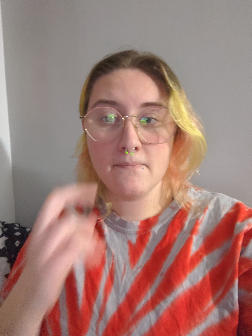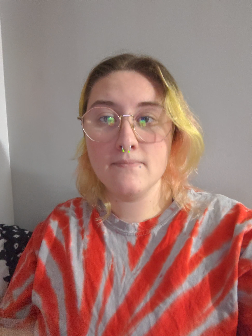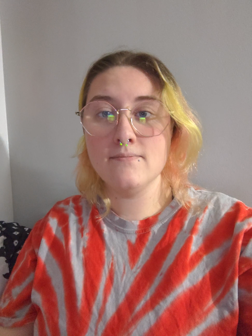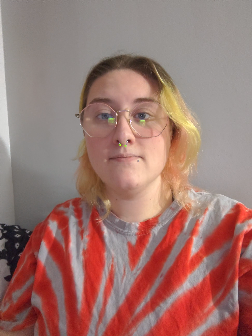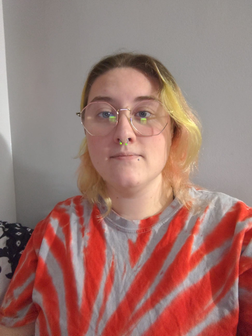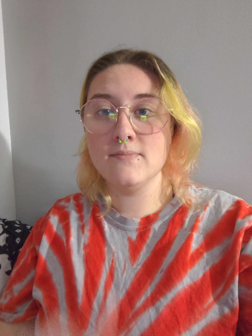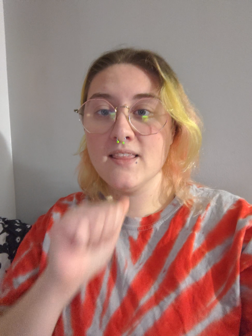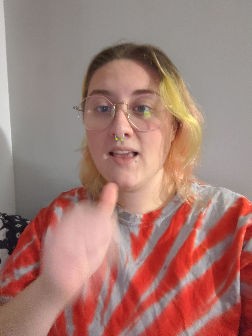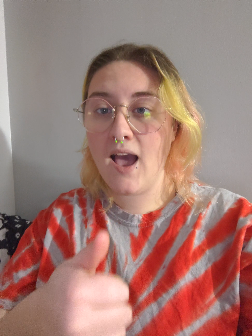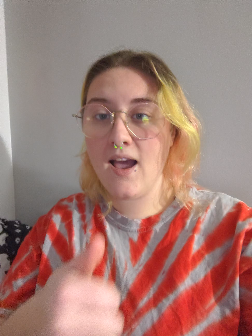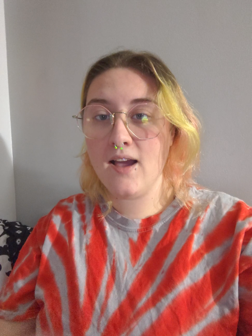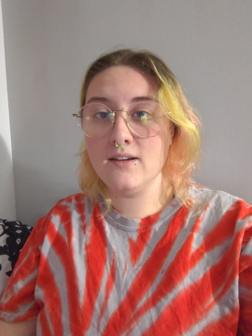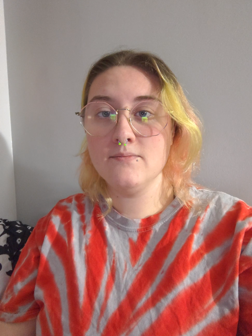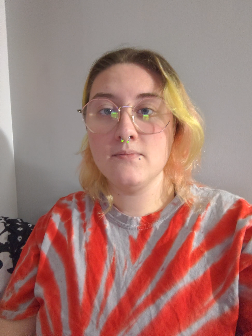not